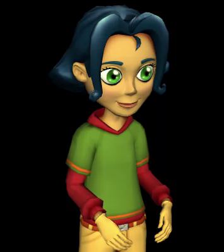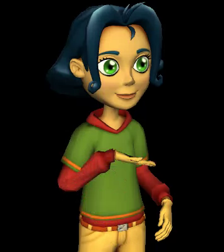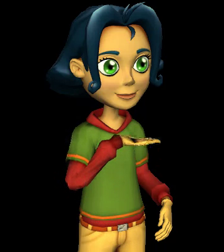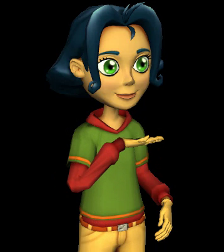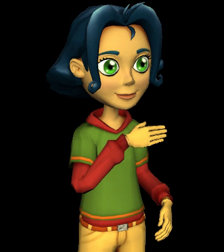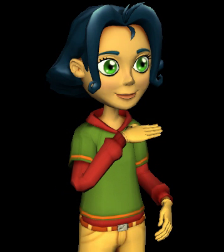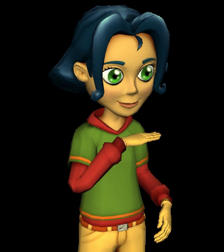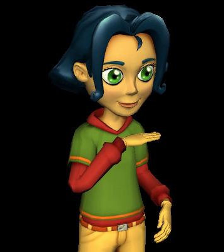مسؤول